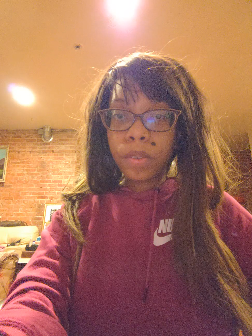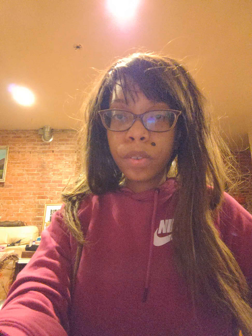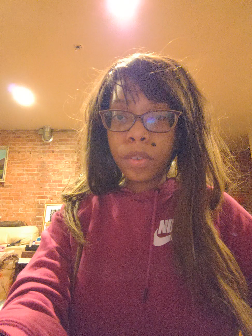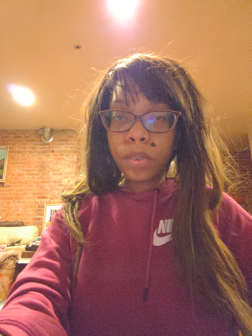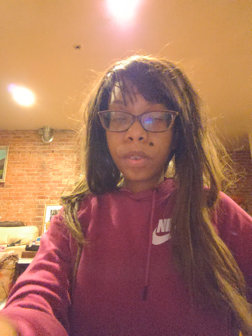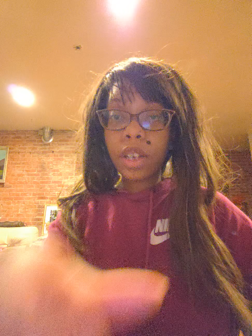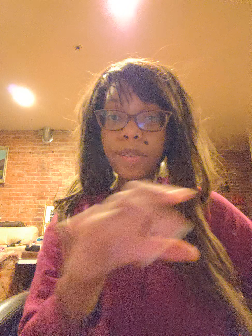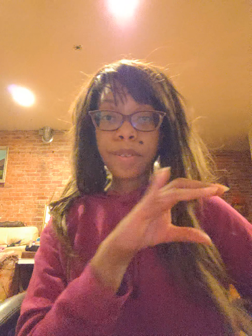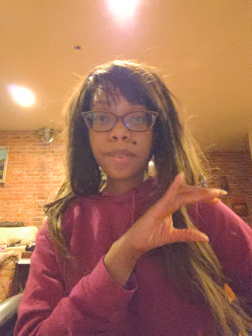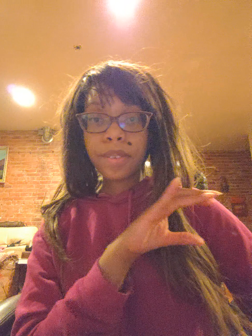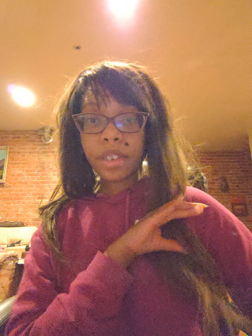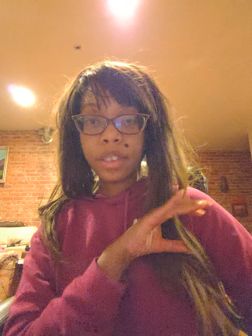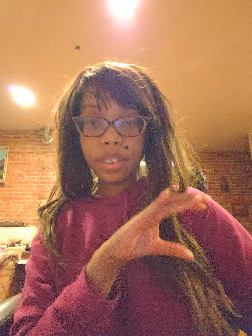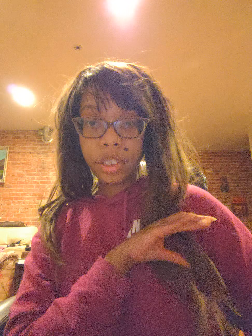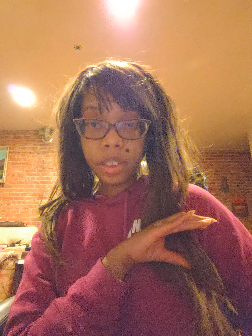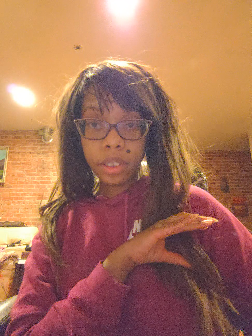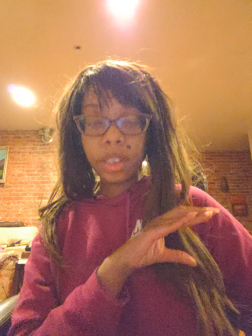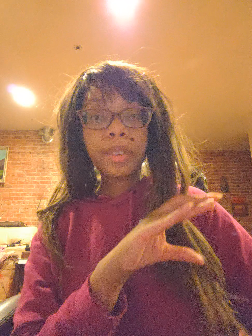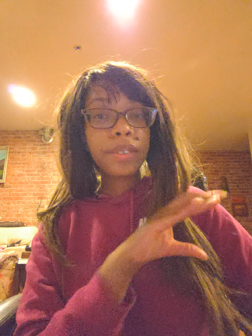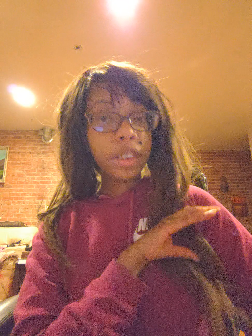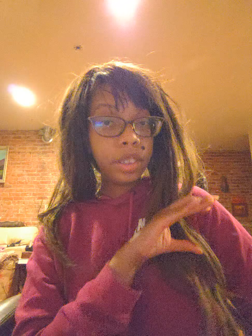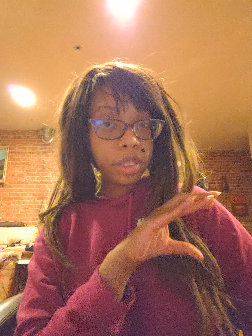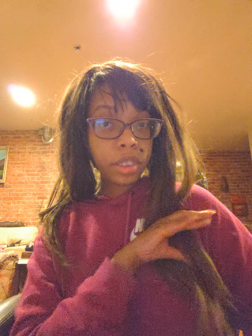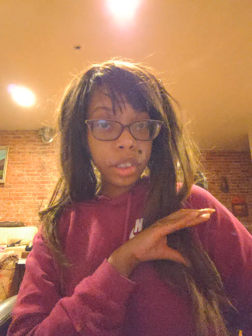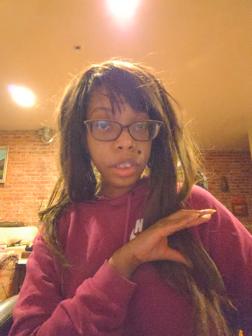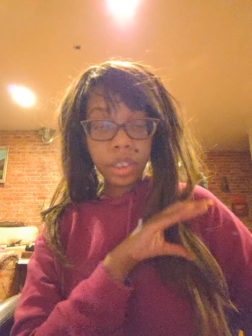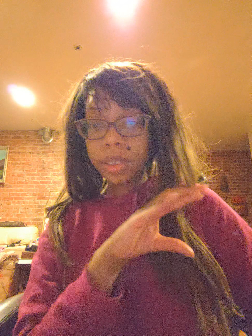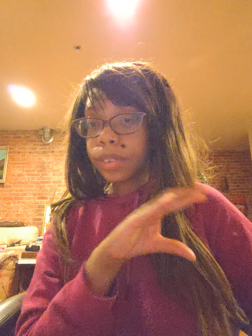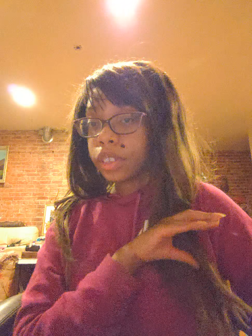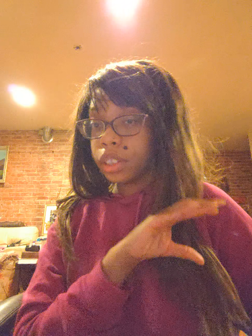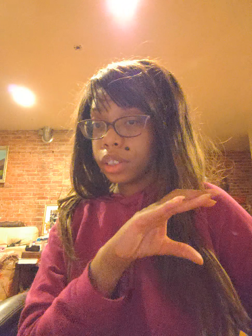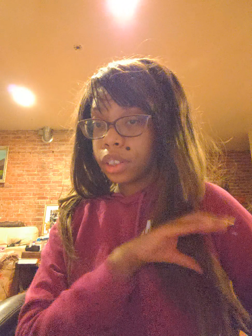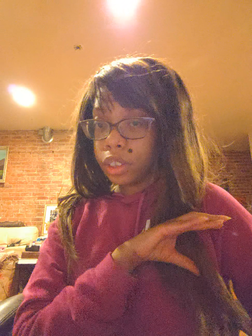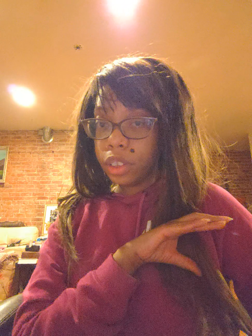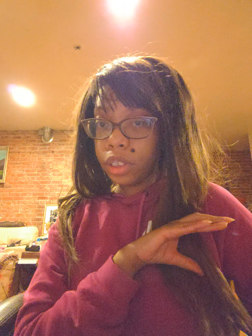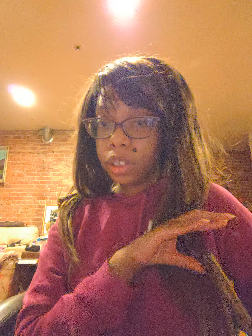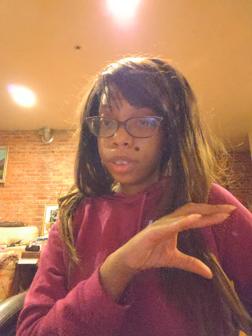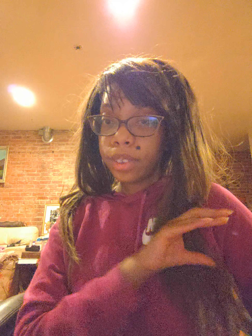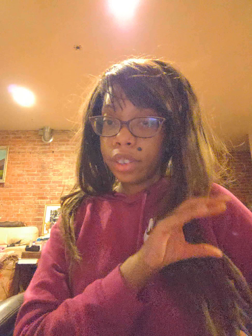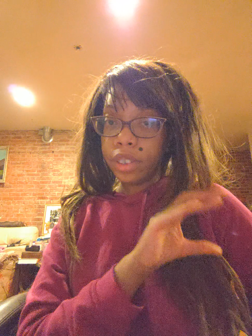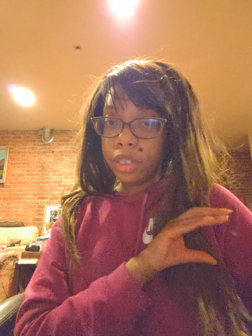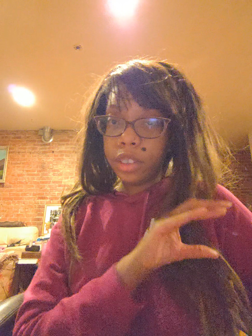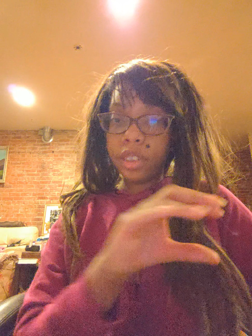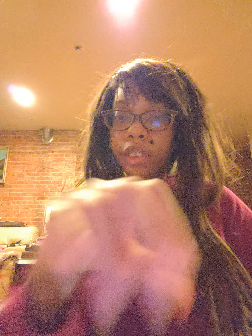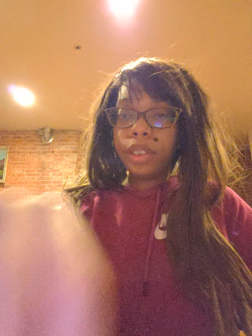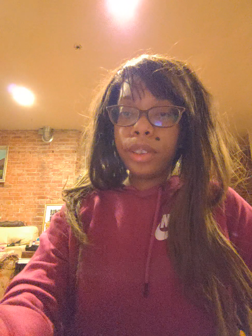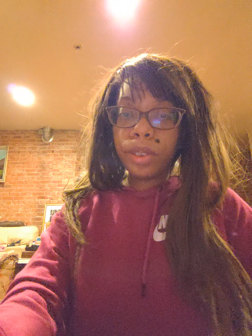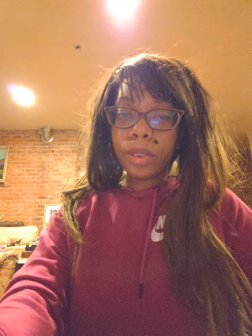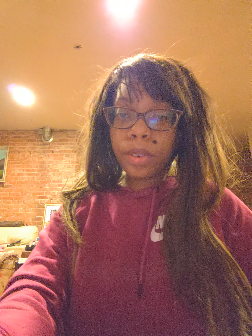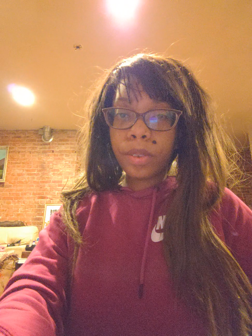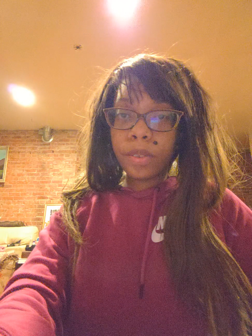police